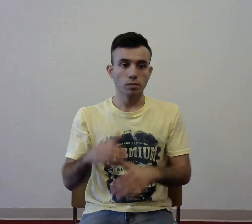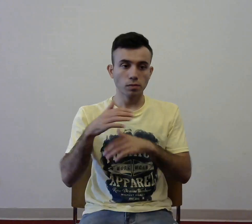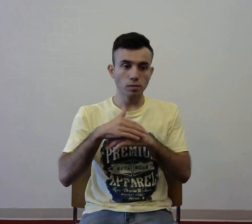axşam